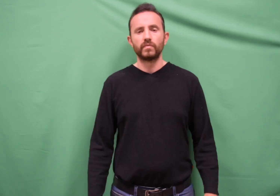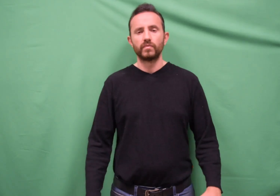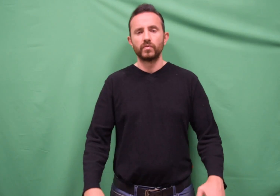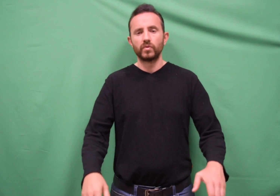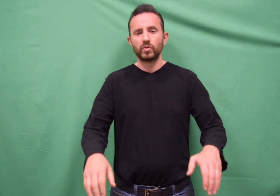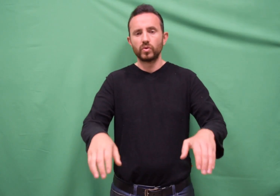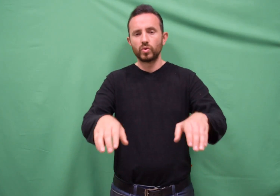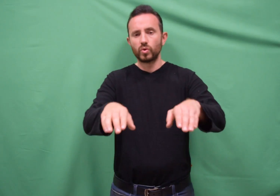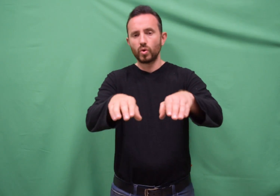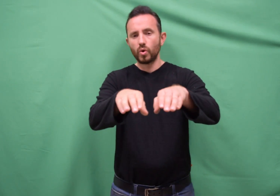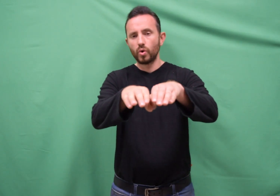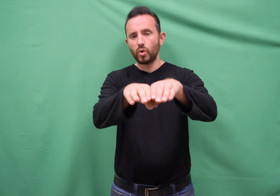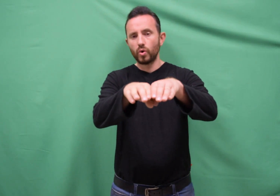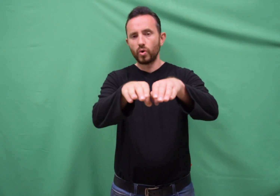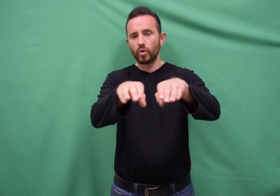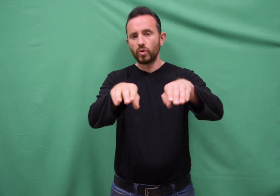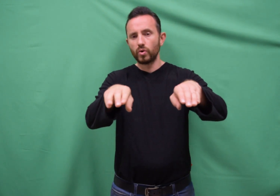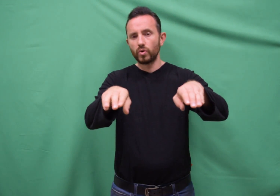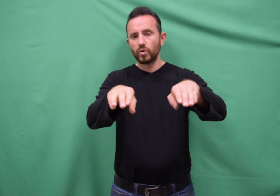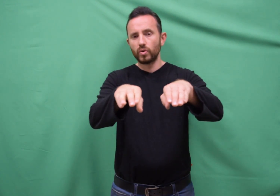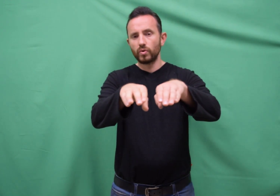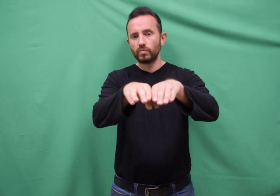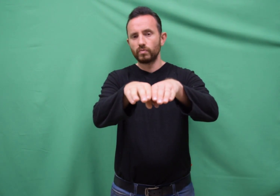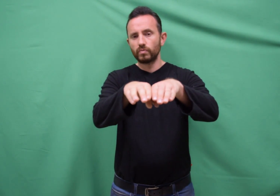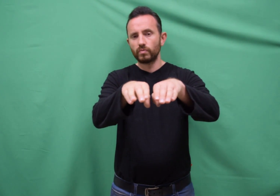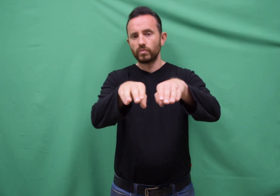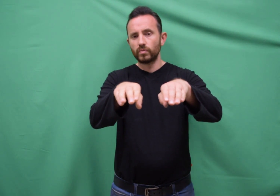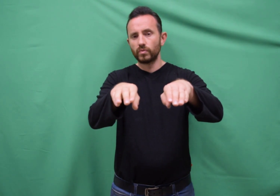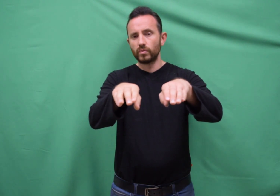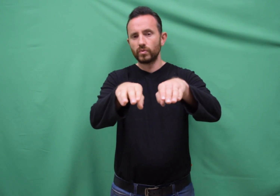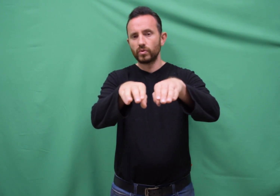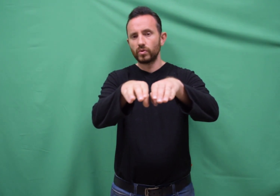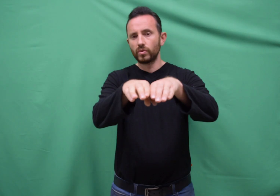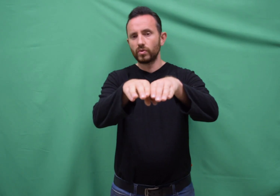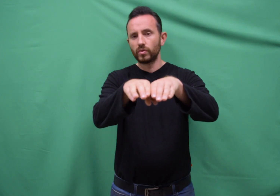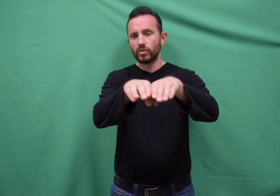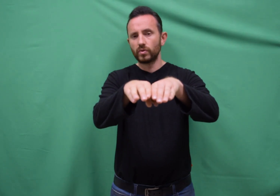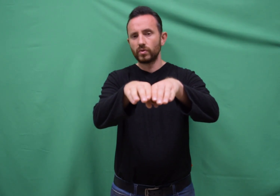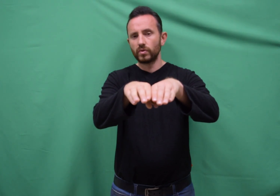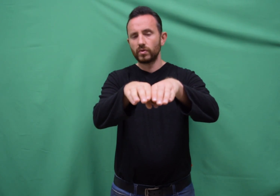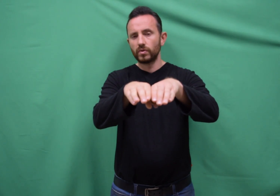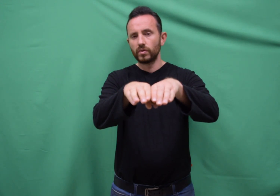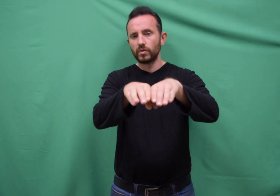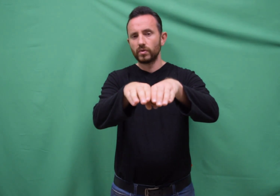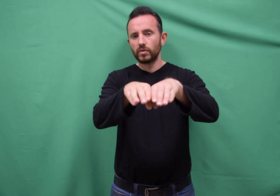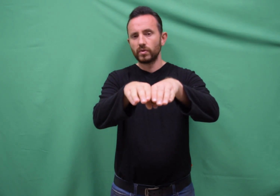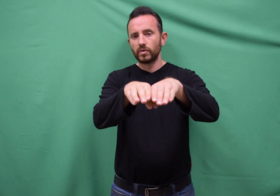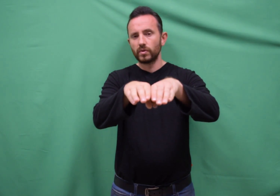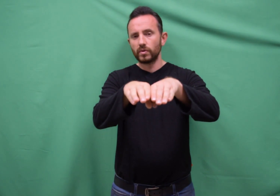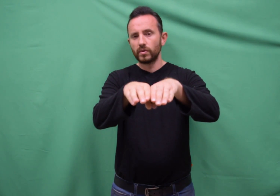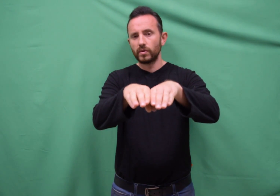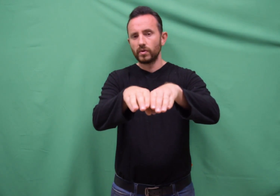cómo